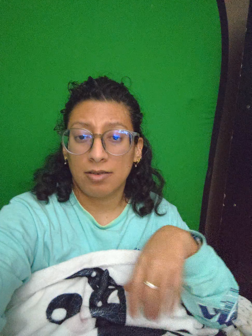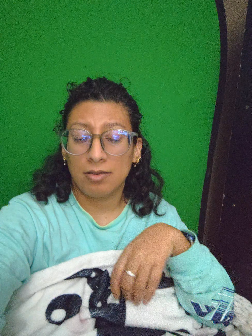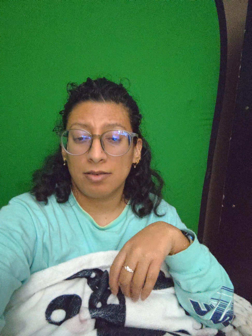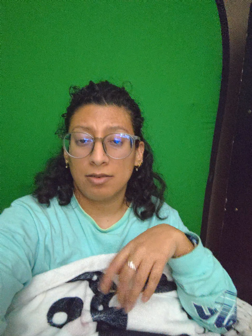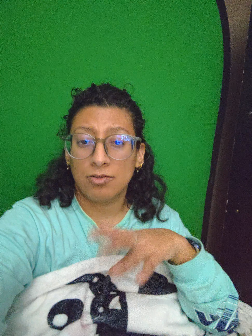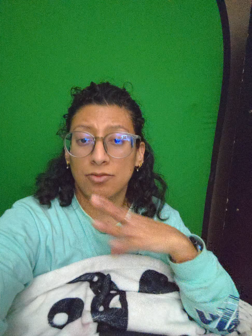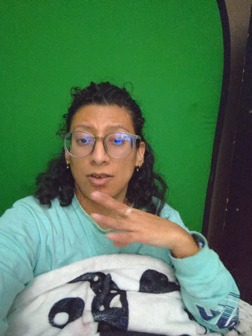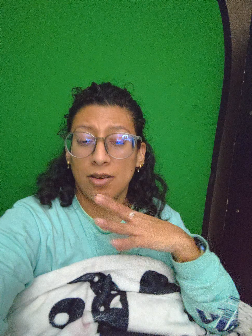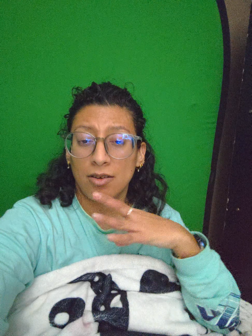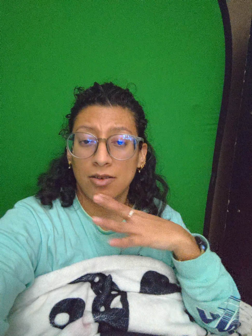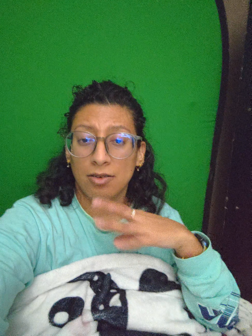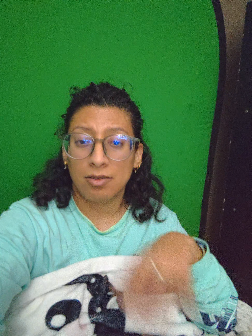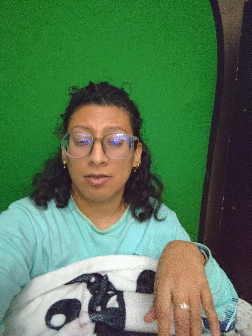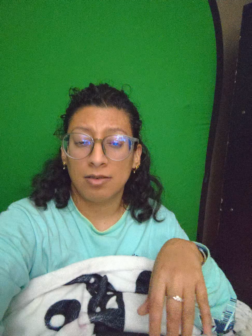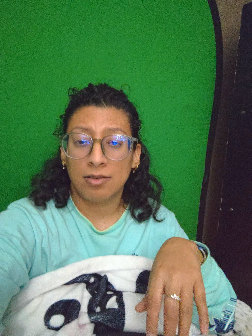talk